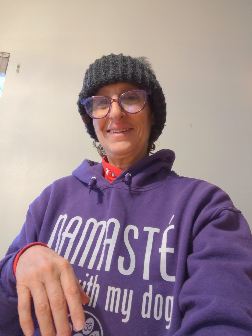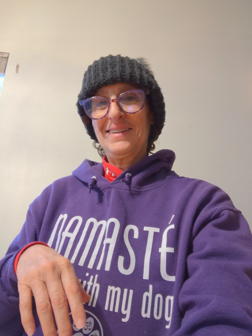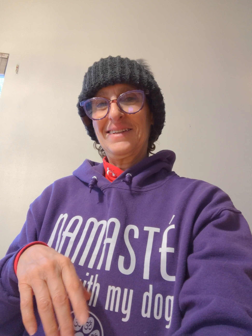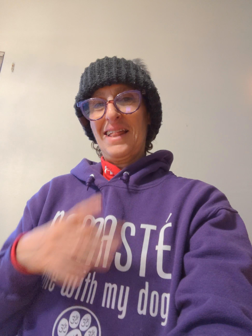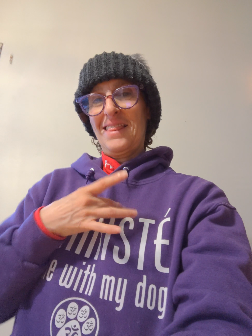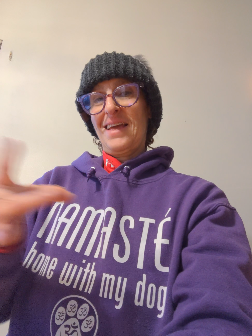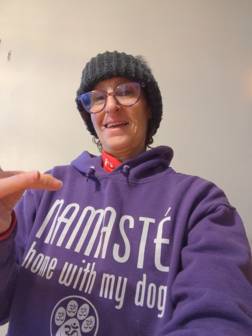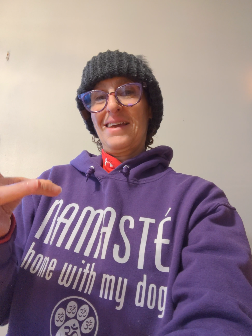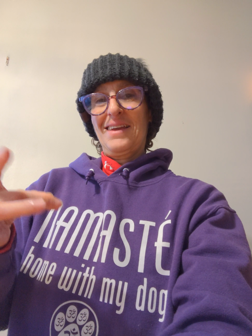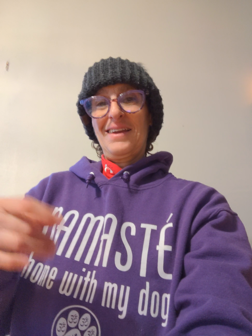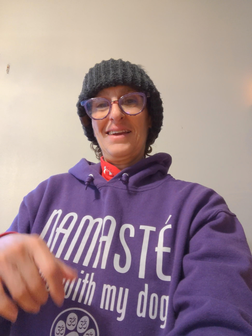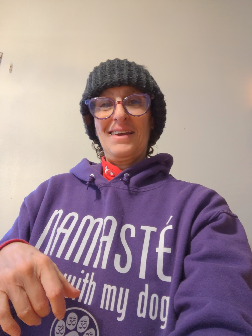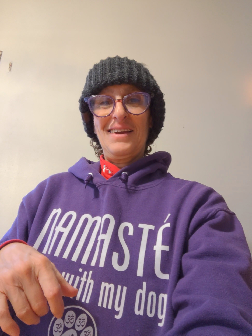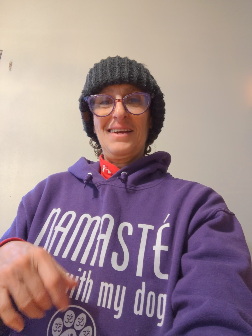like